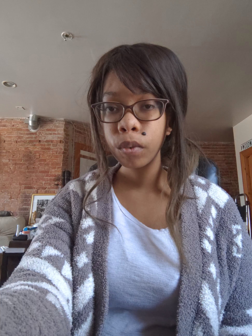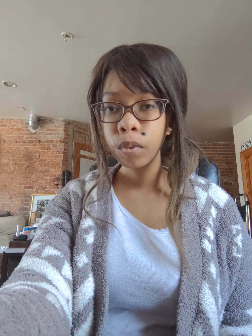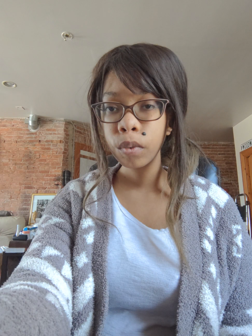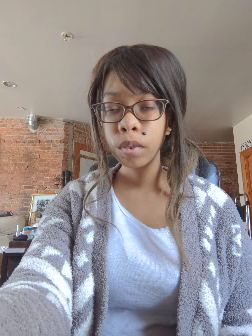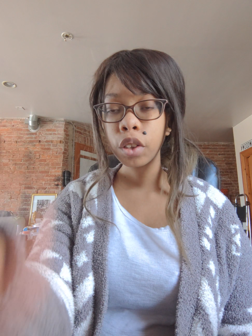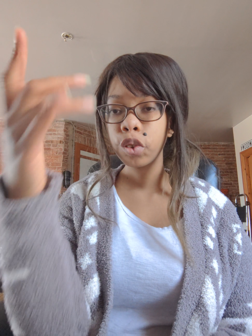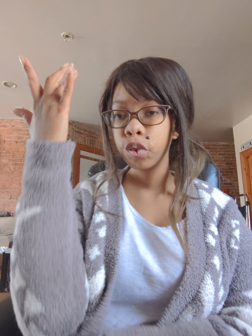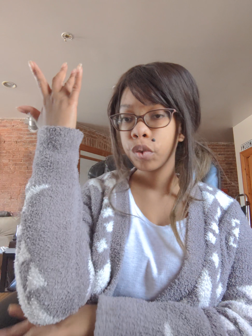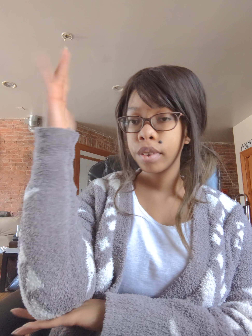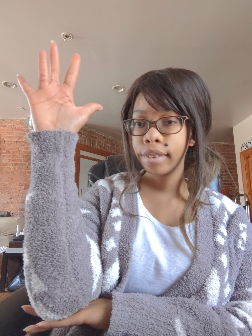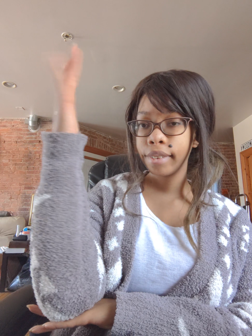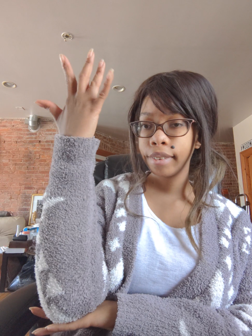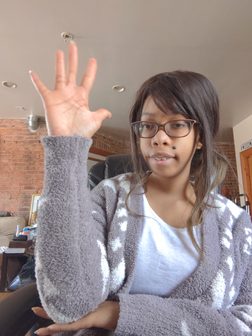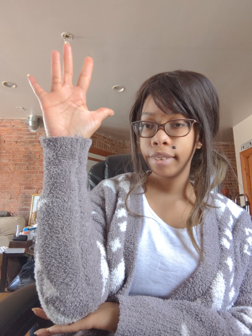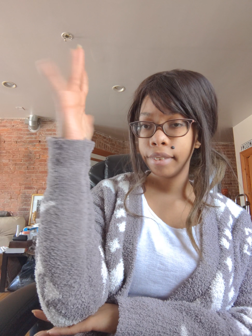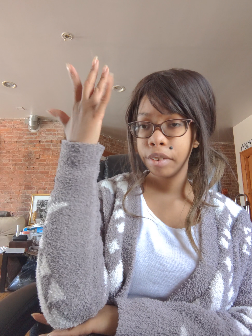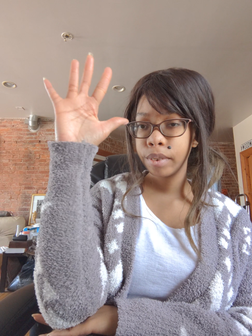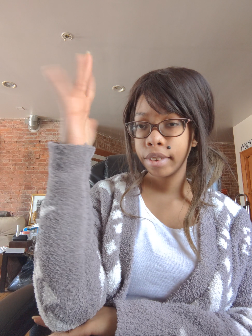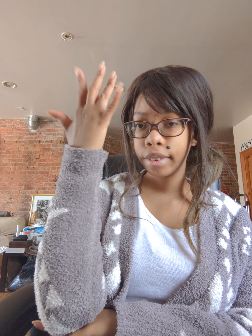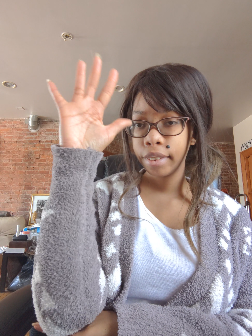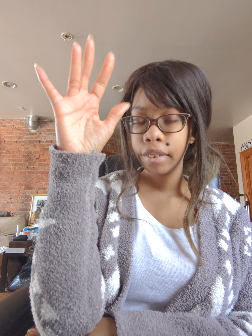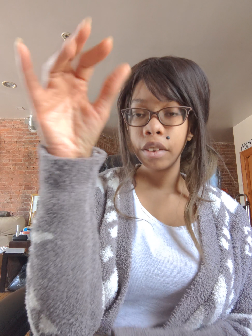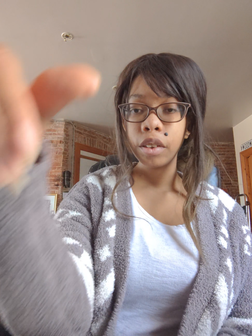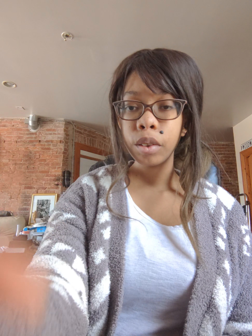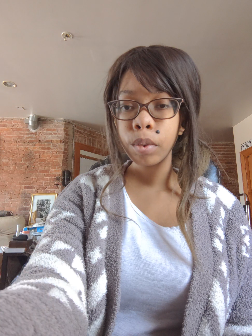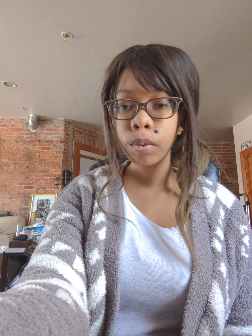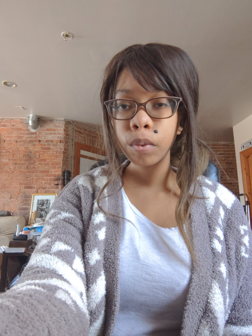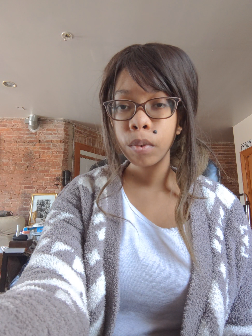tree